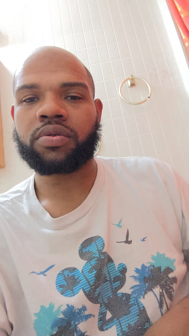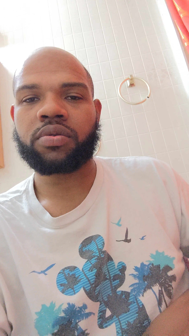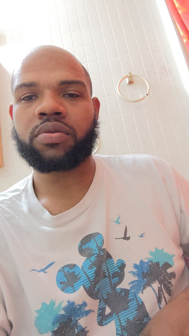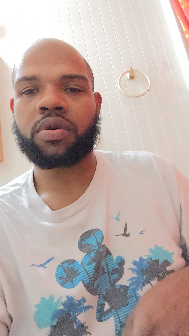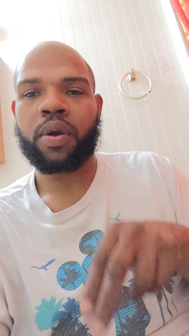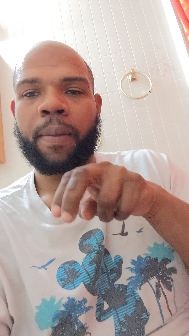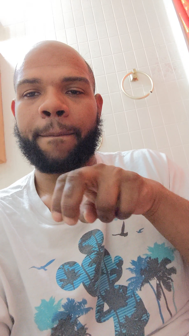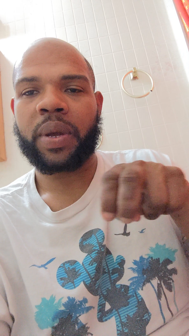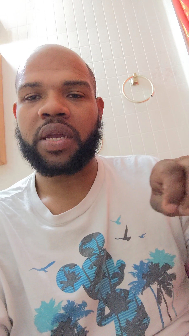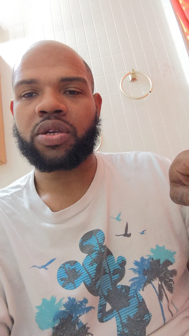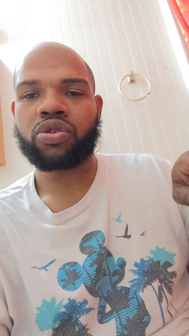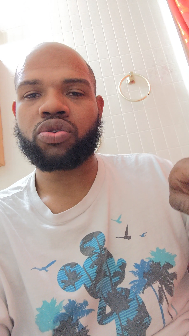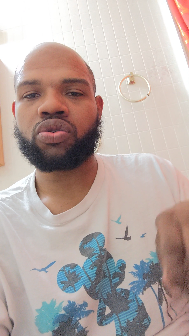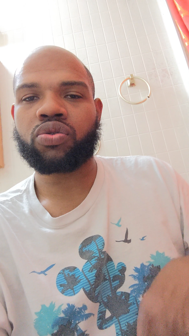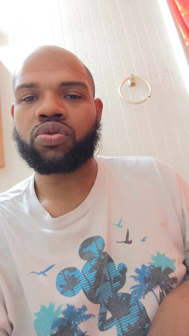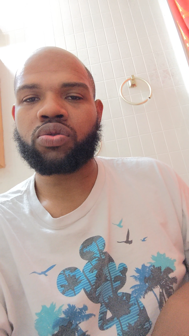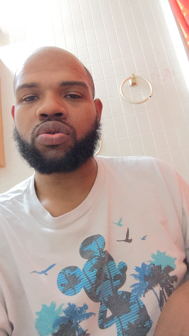bench